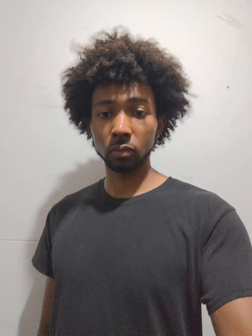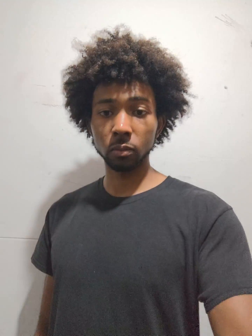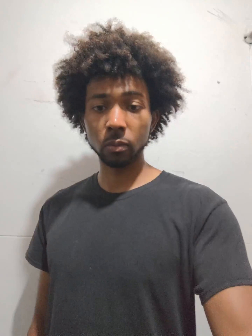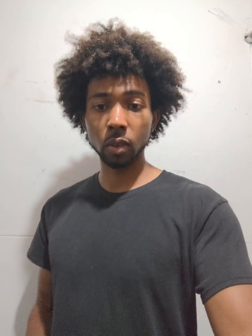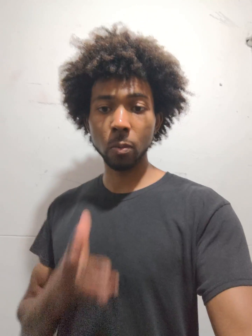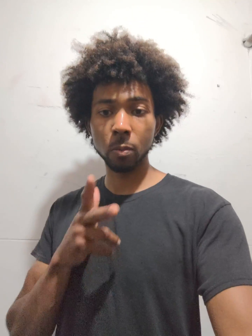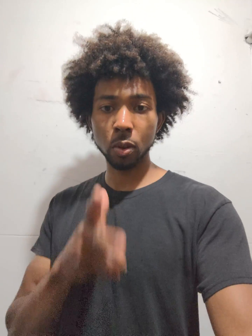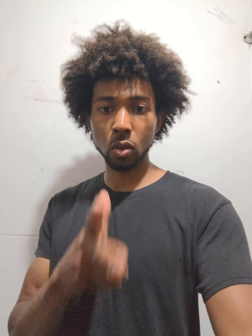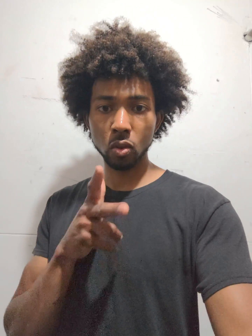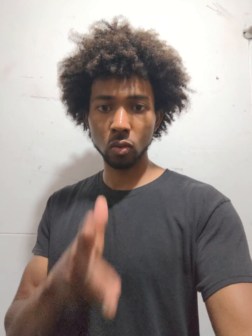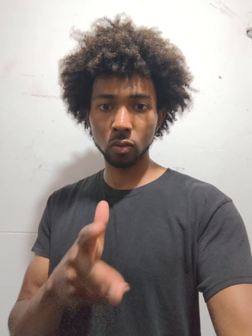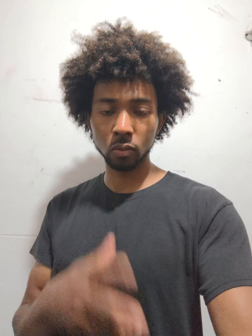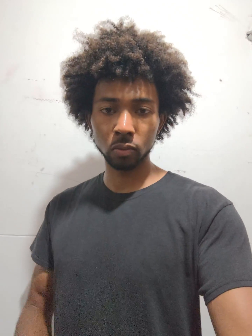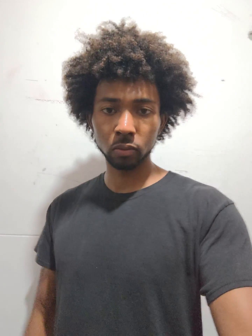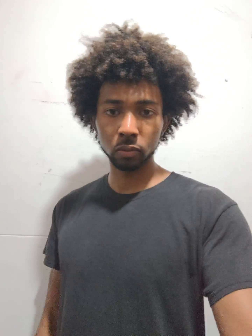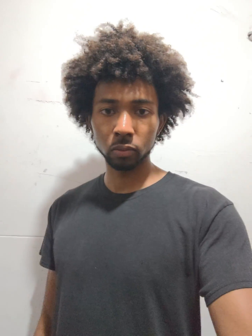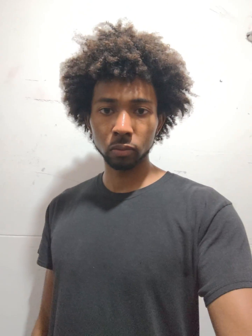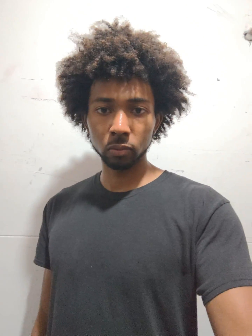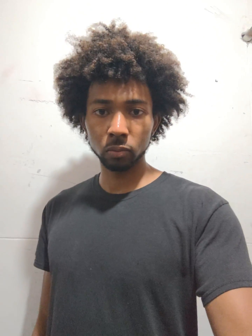garage